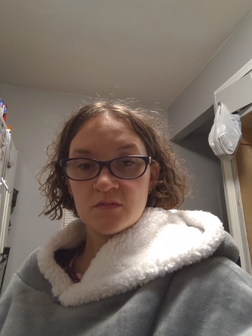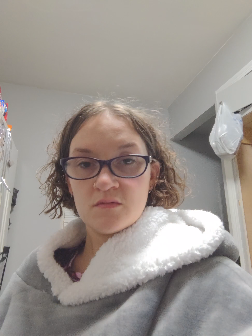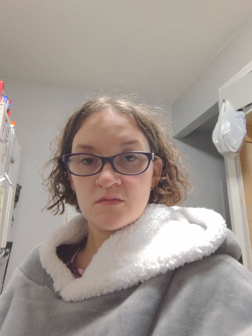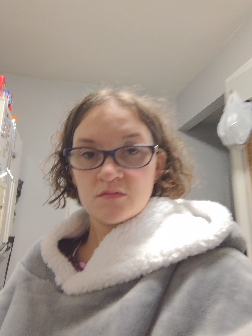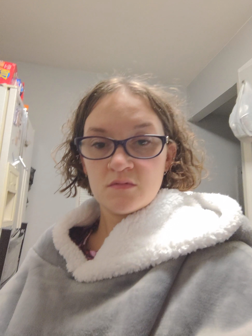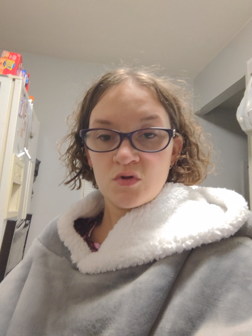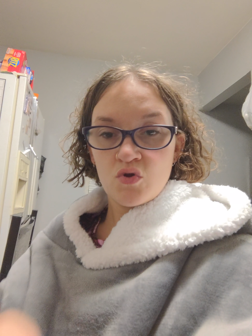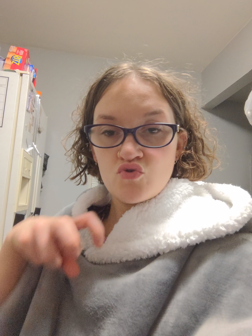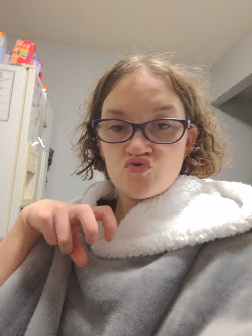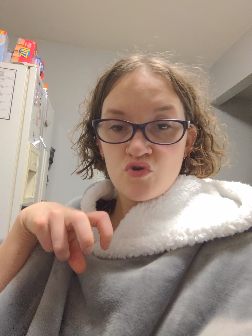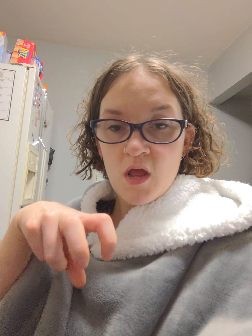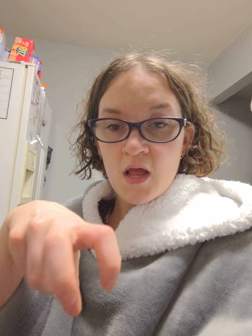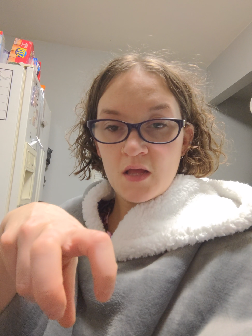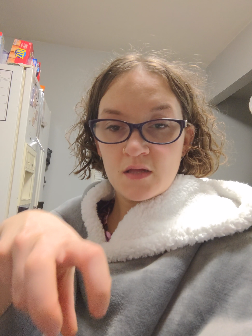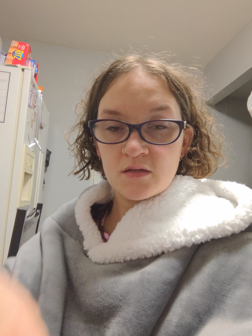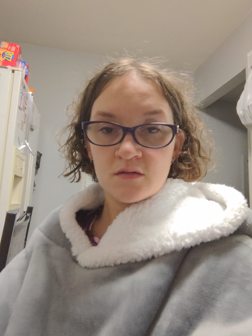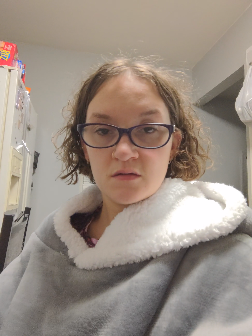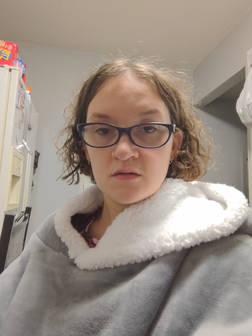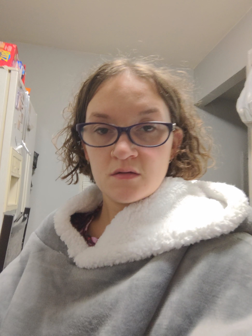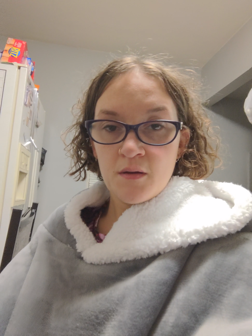ride